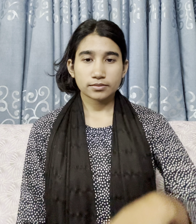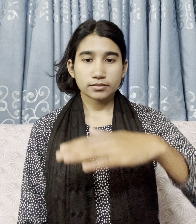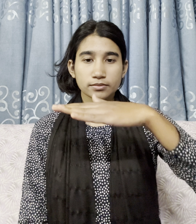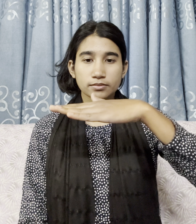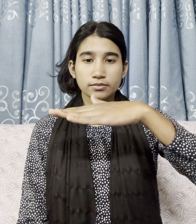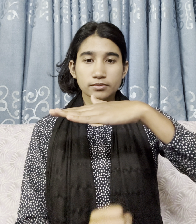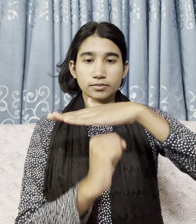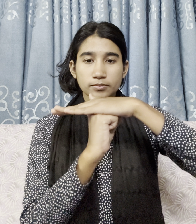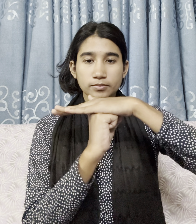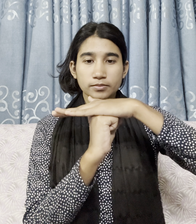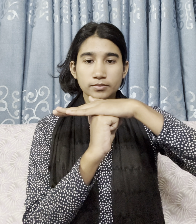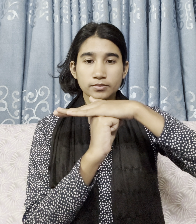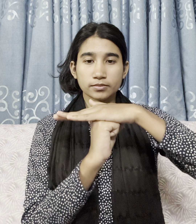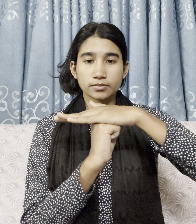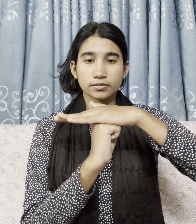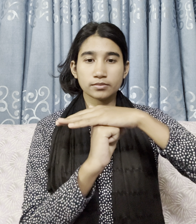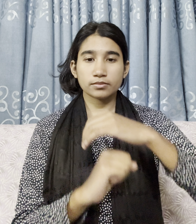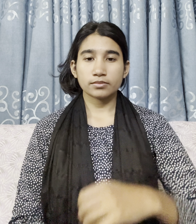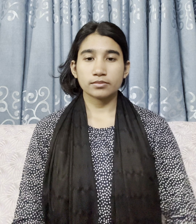সমর্থন